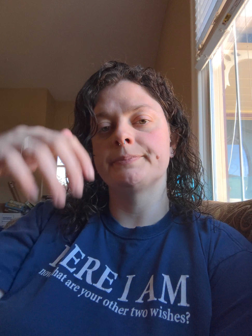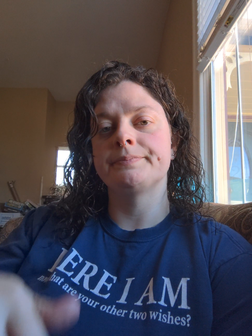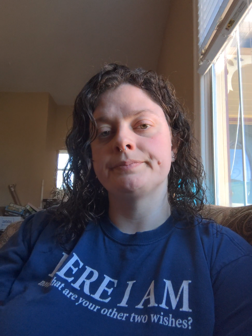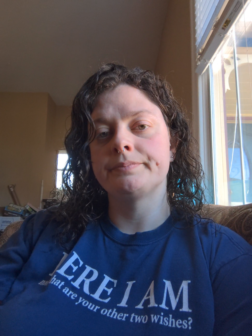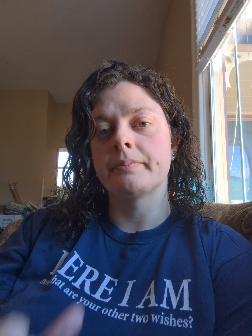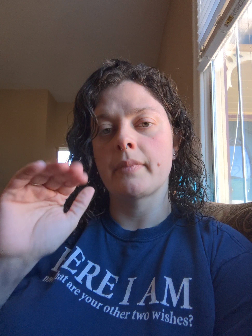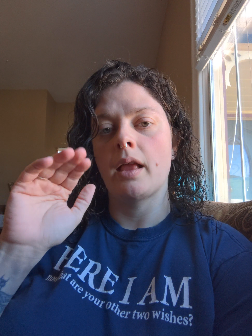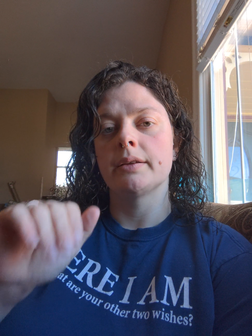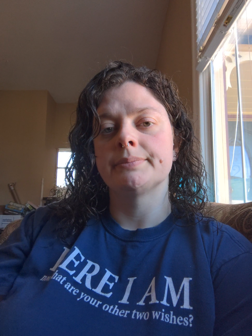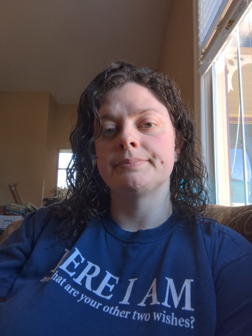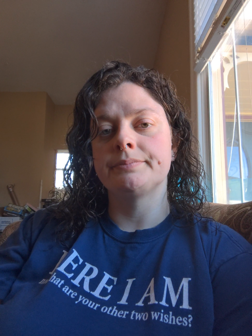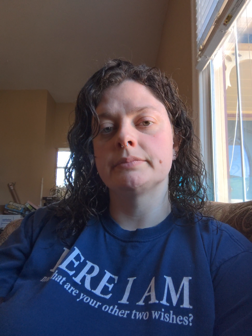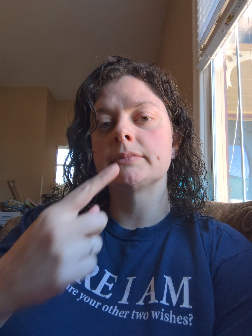bye